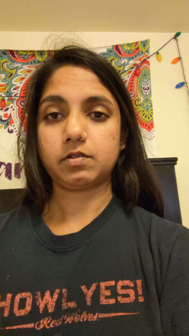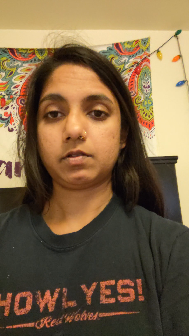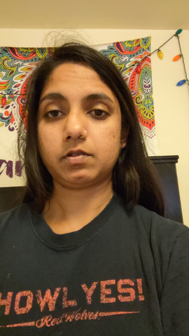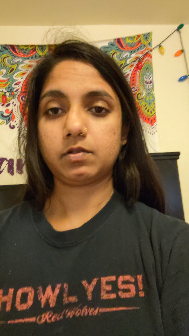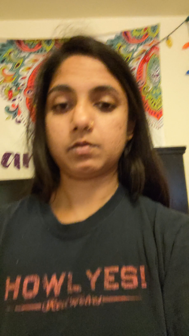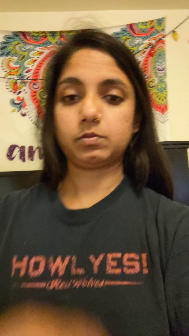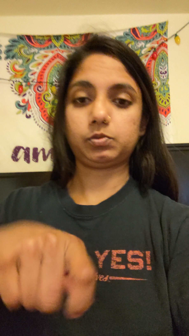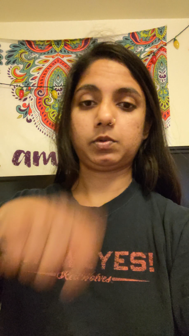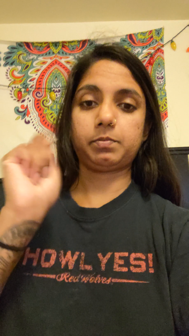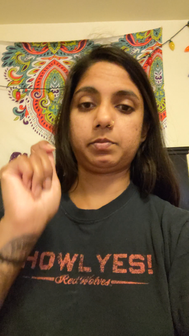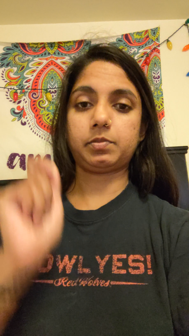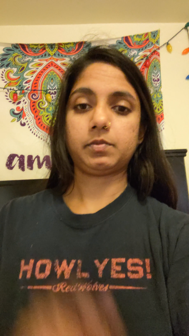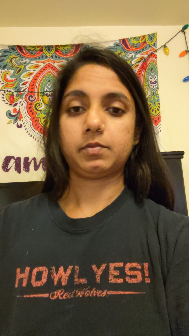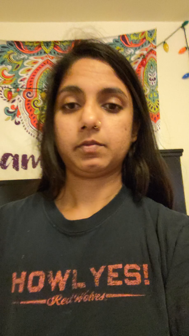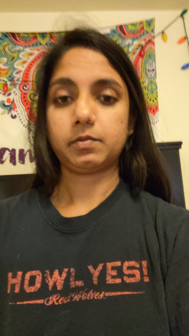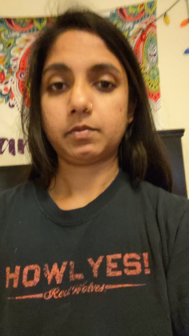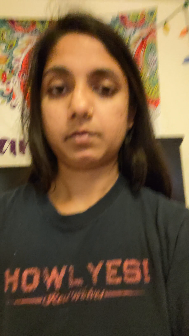rip